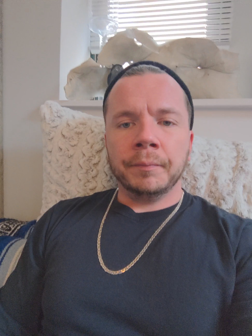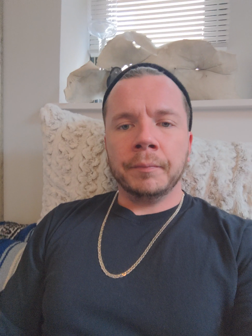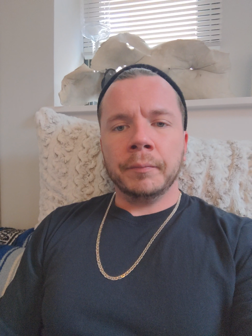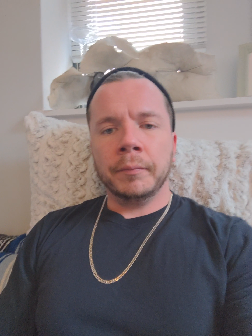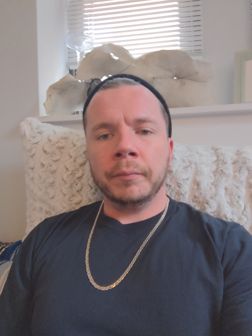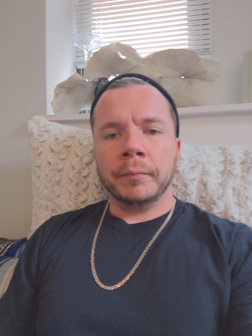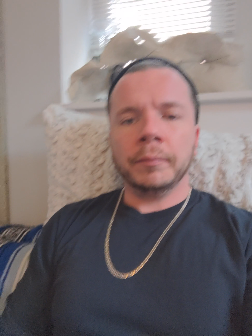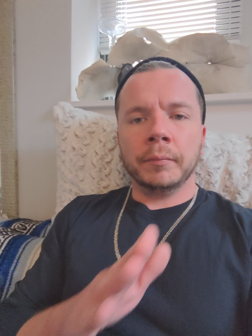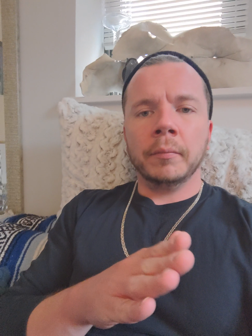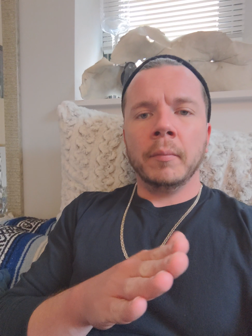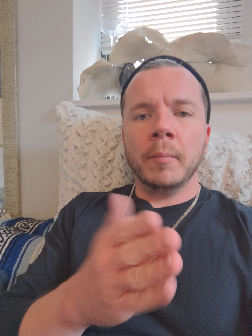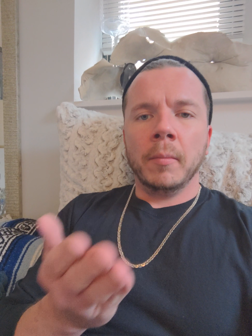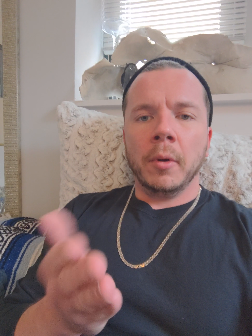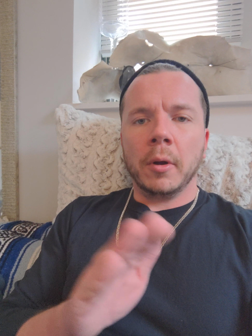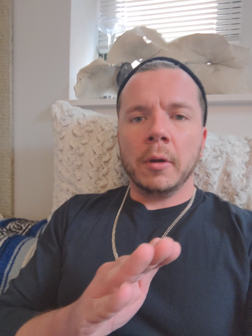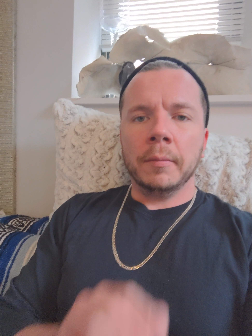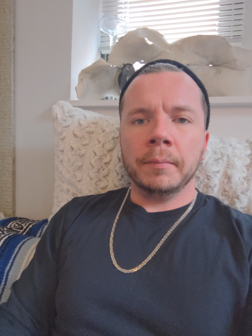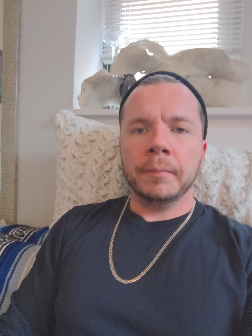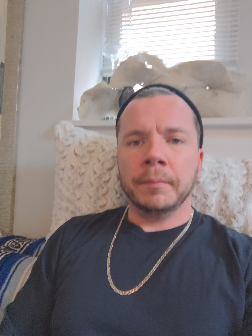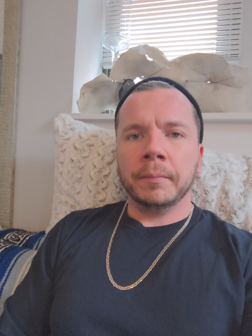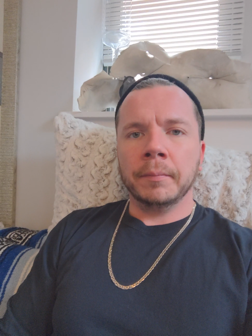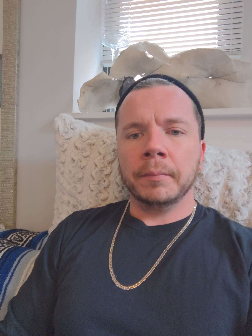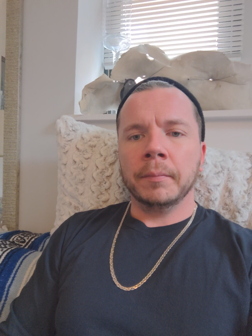book